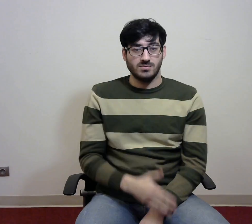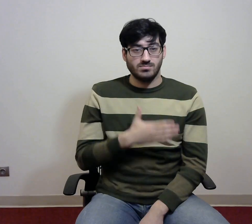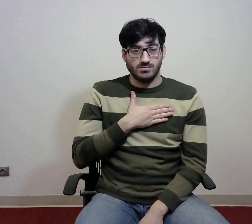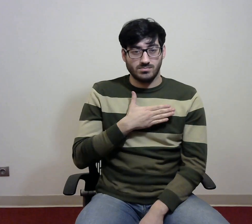mən